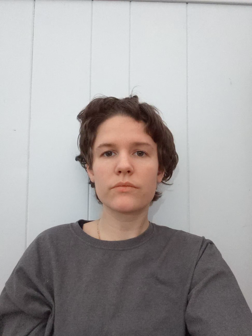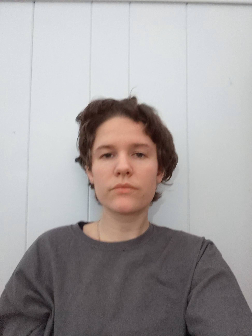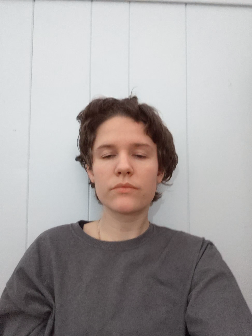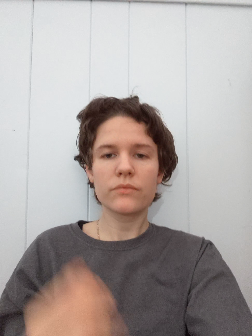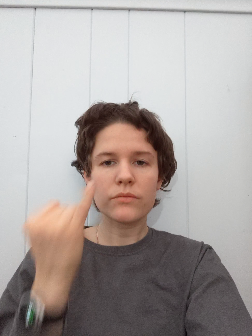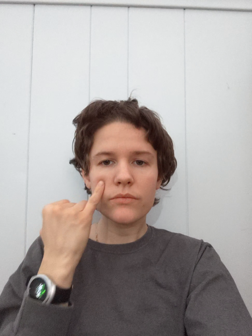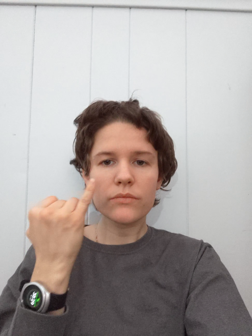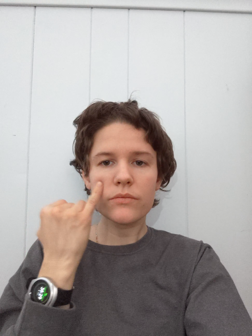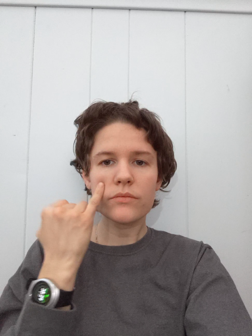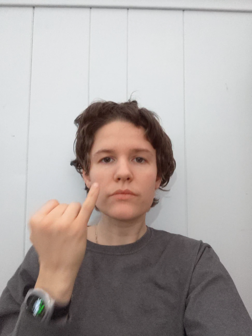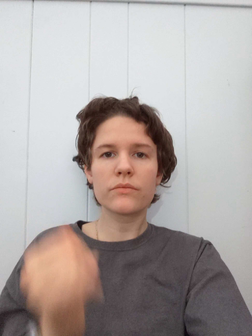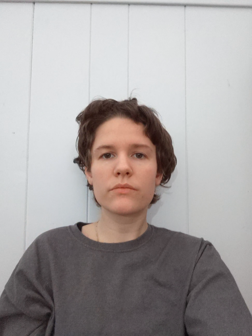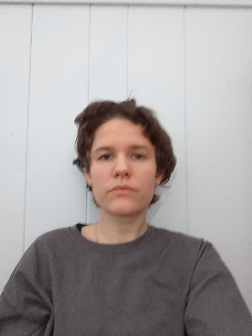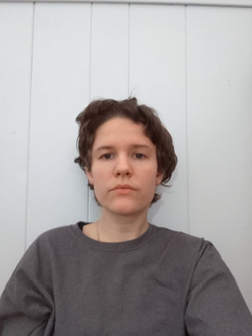if